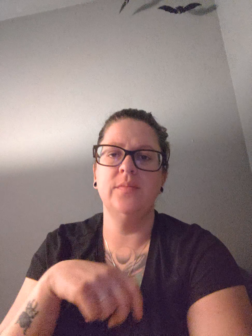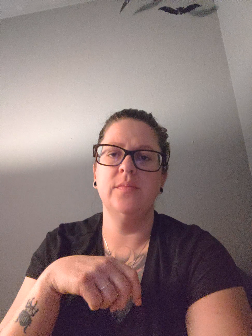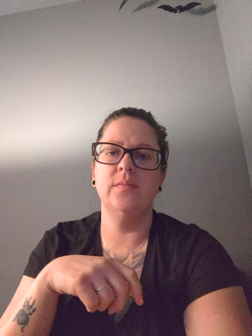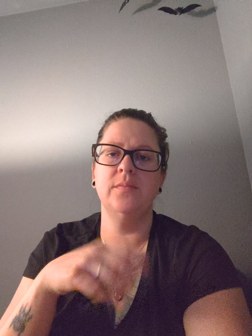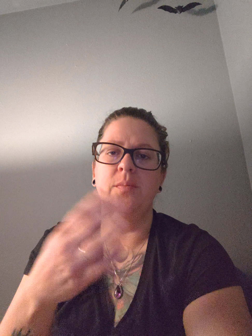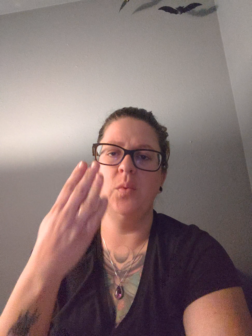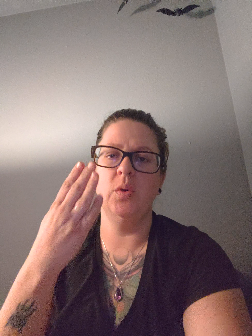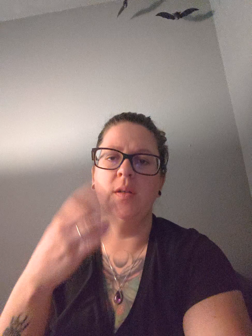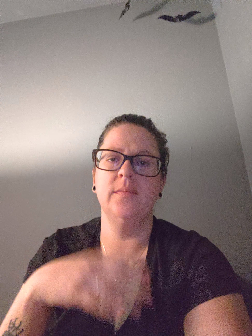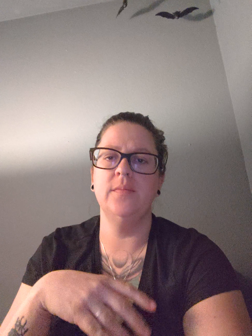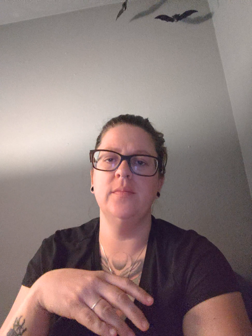morning